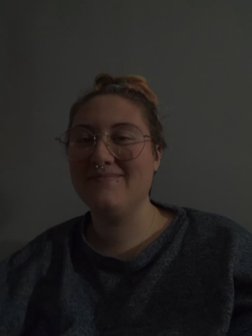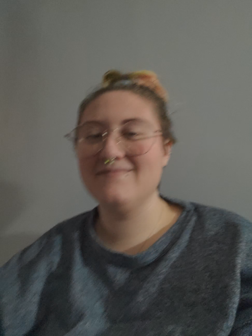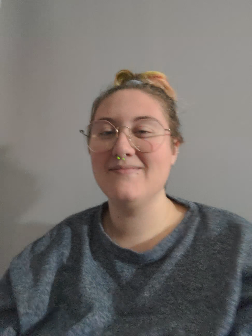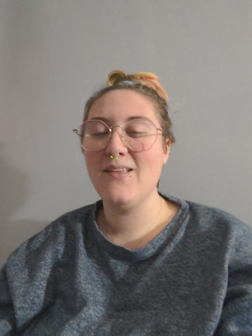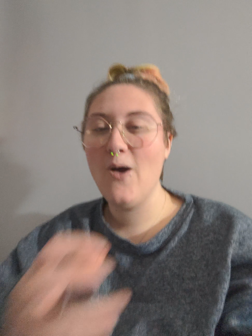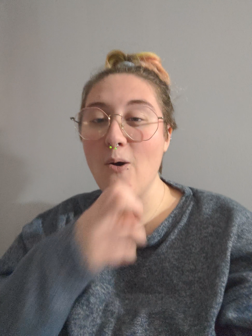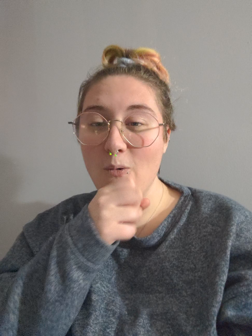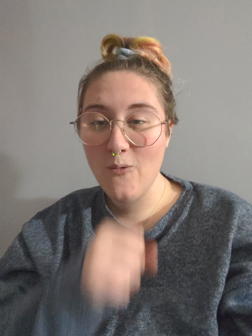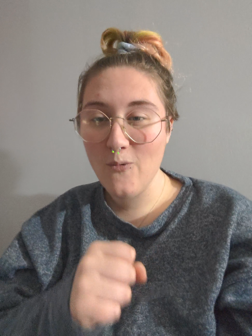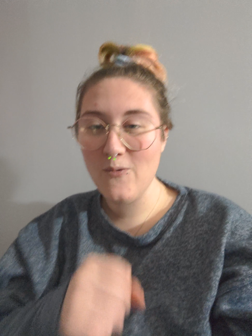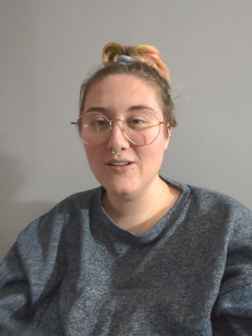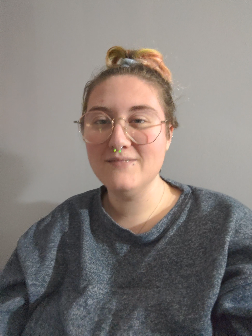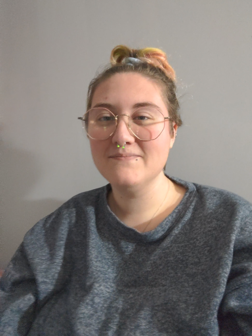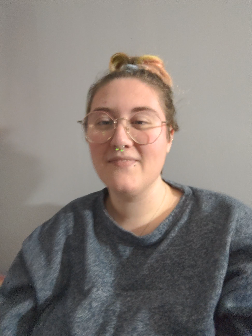old